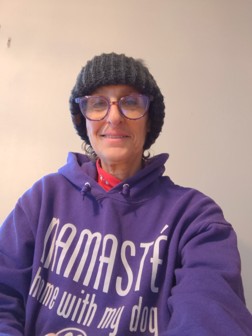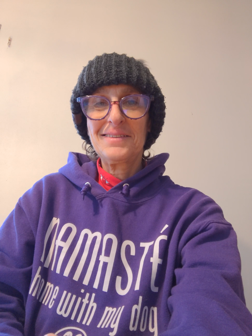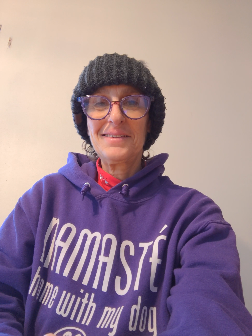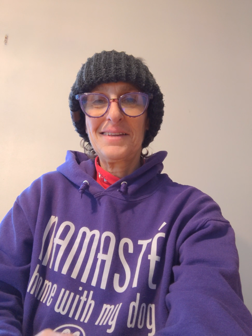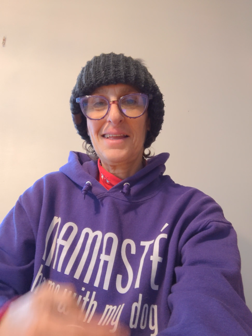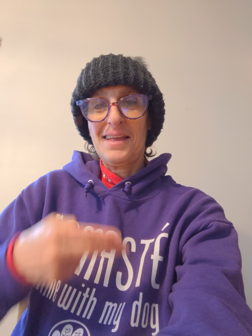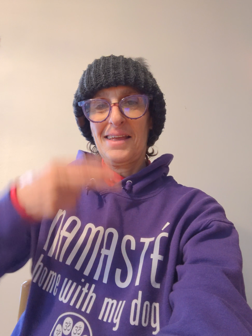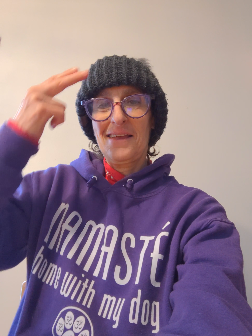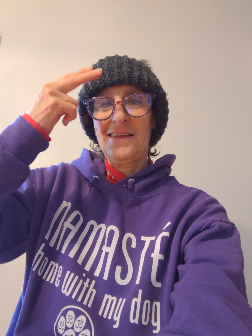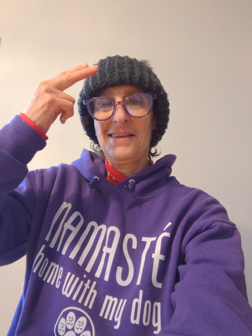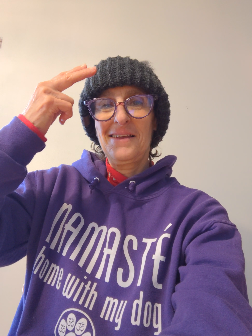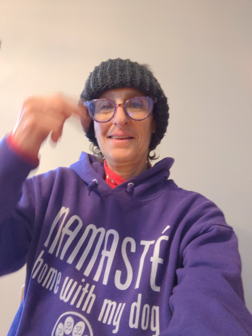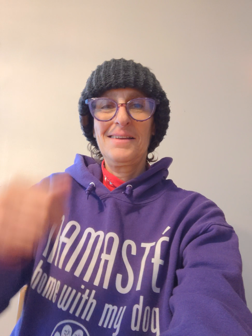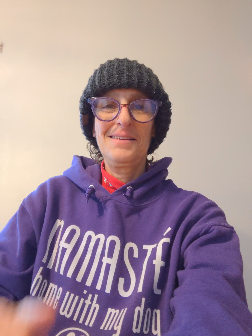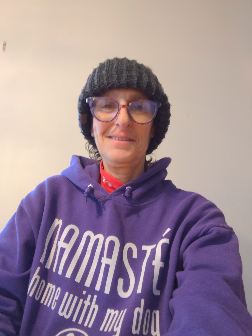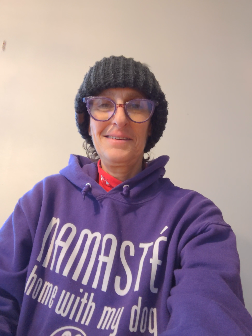high